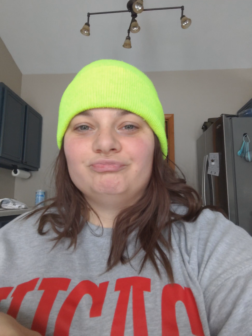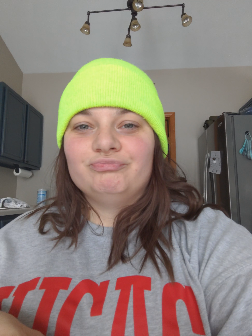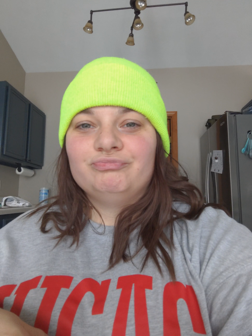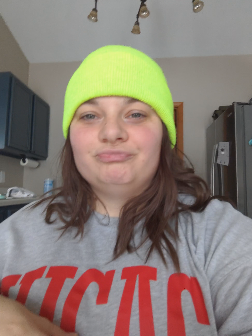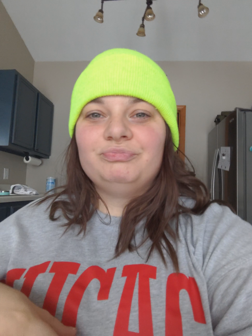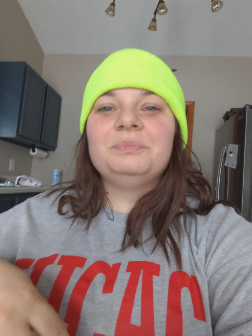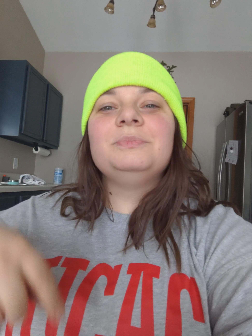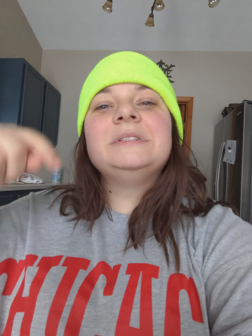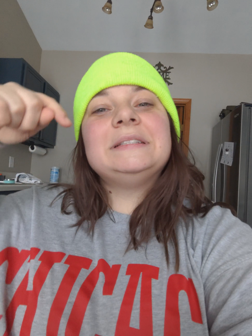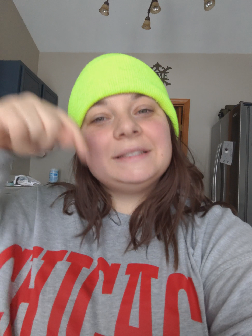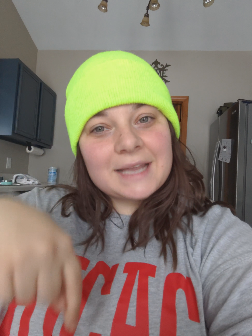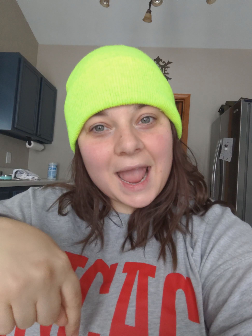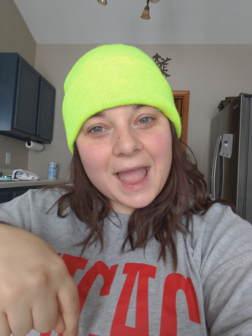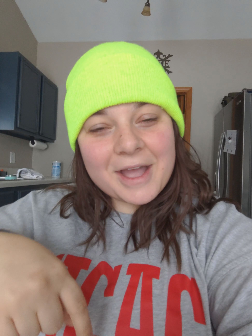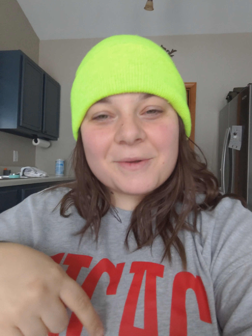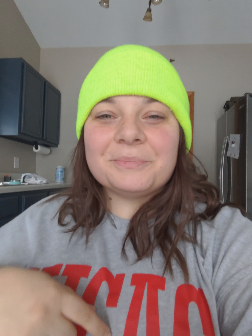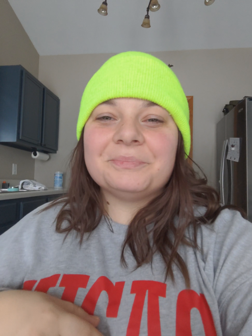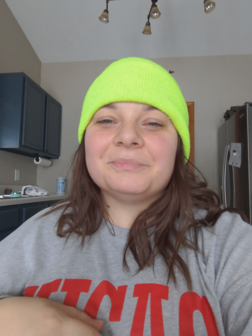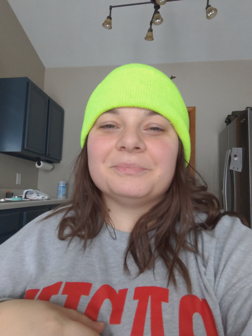down